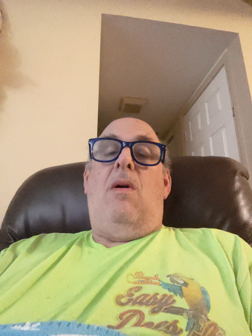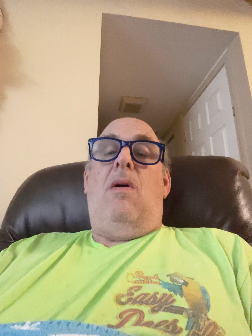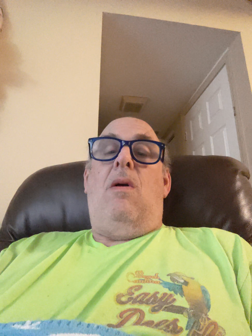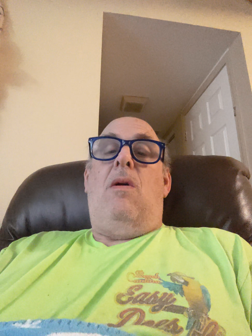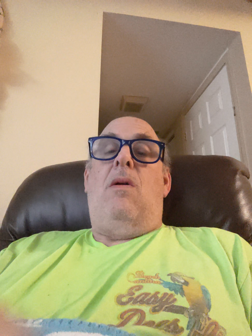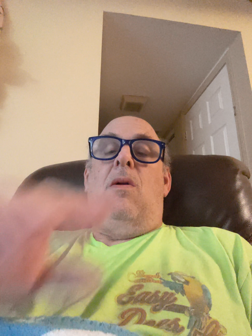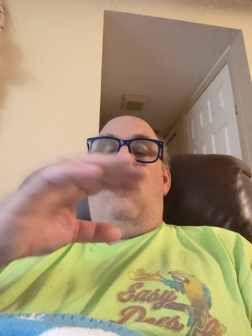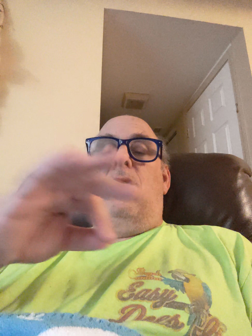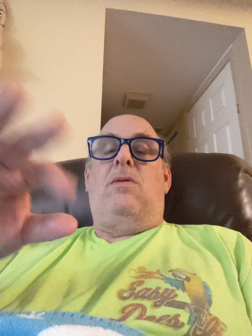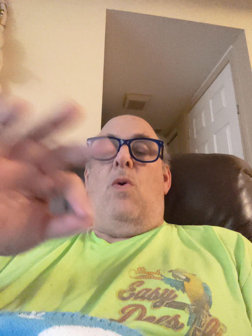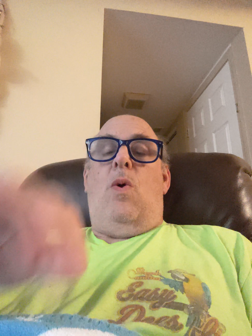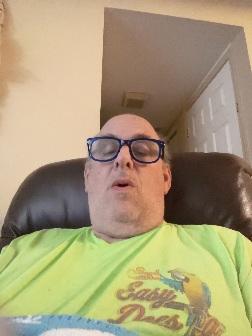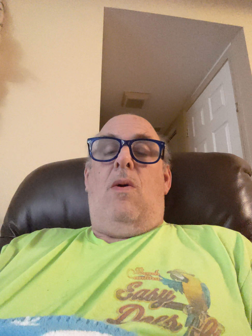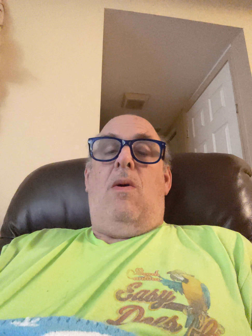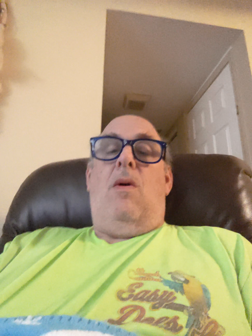story